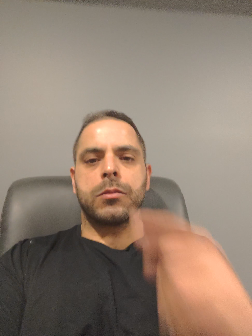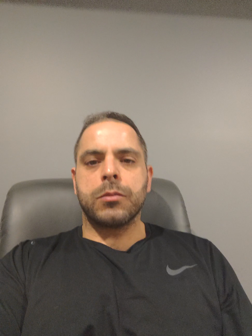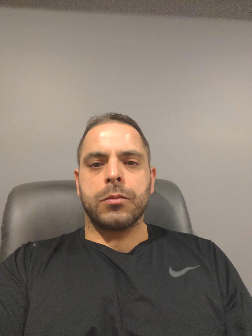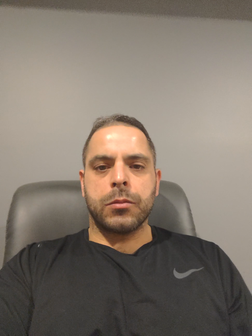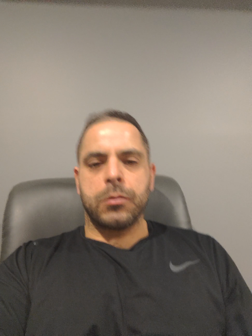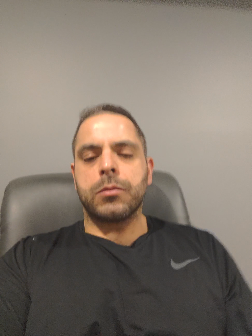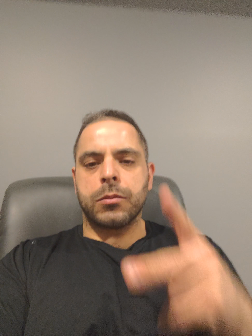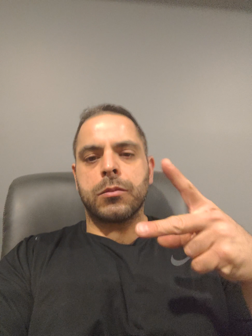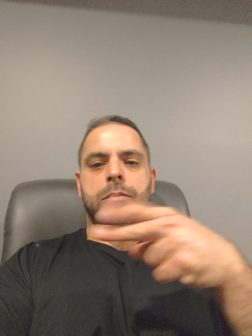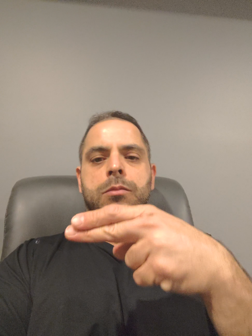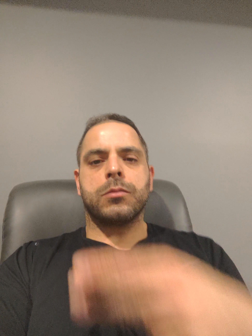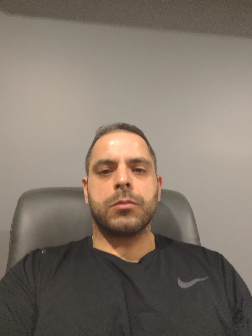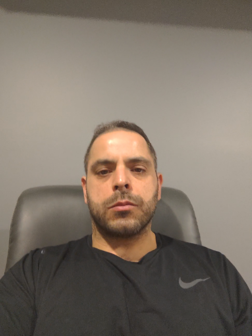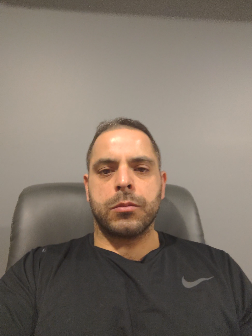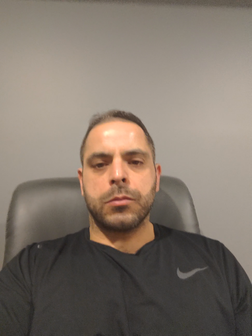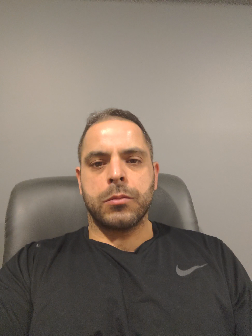cut